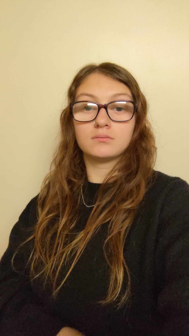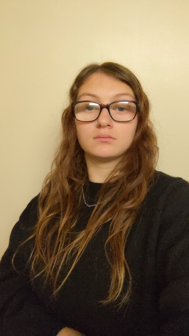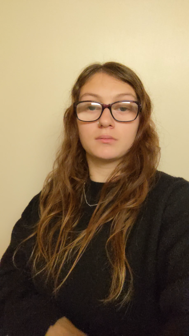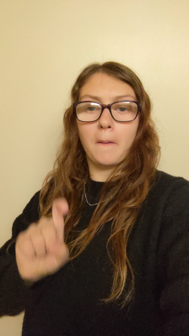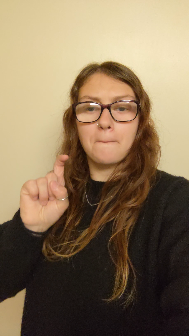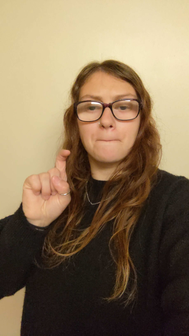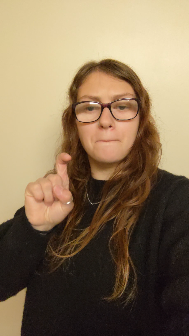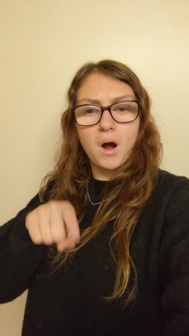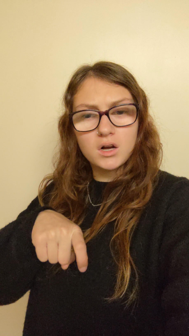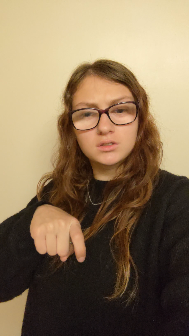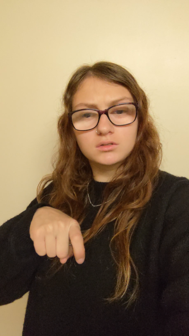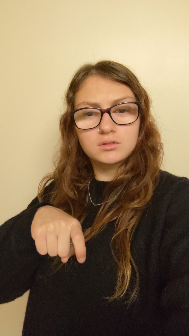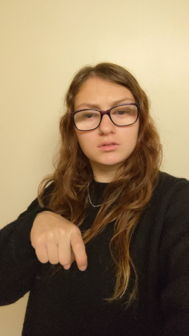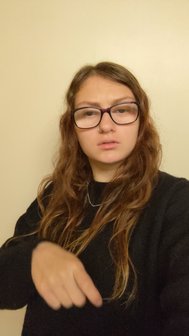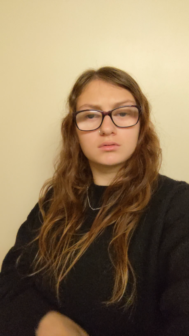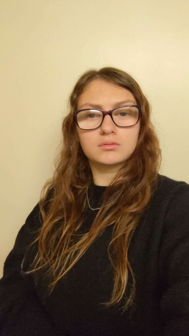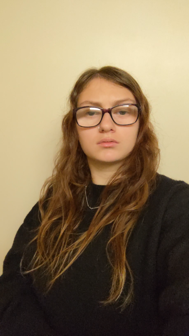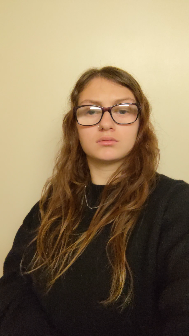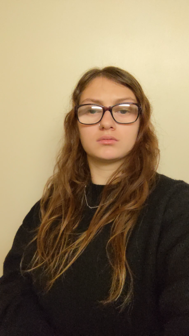must